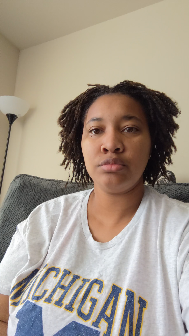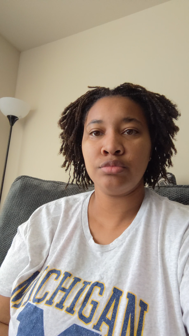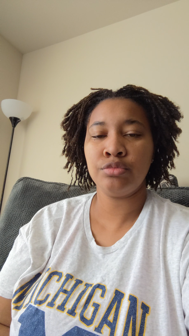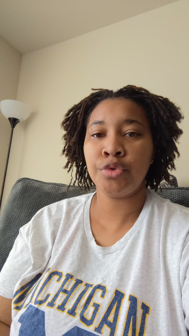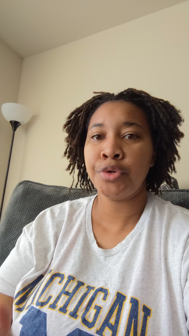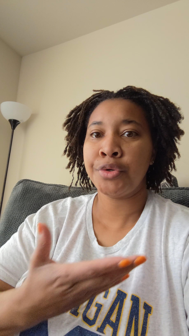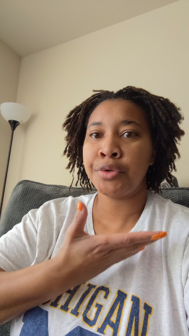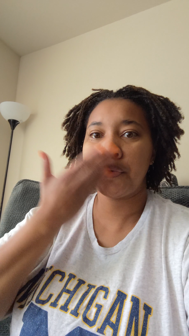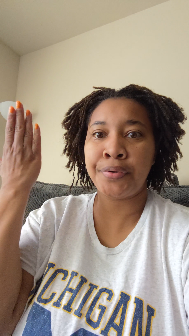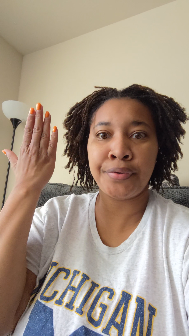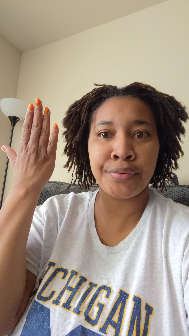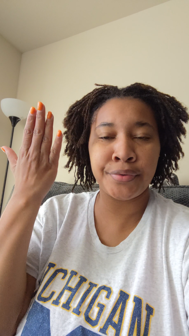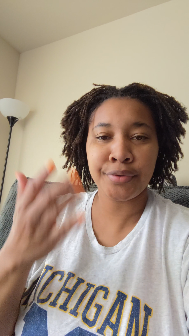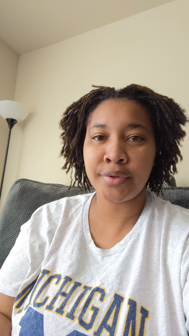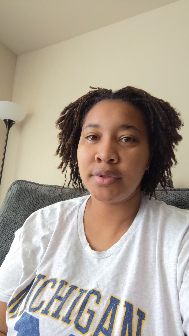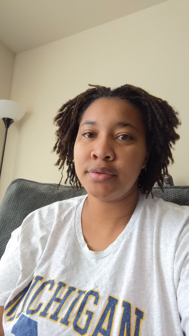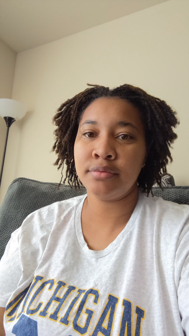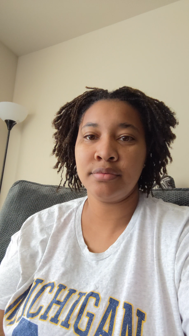all gone